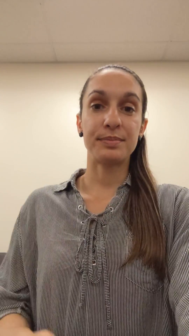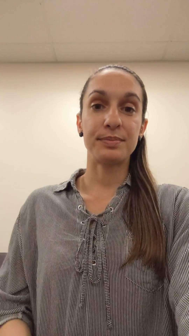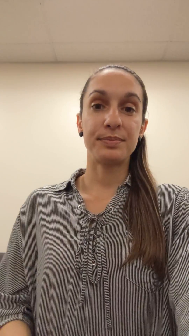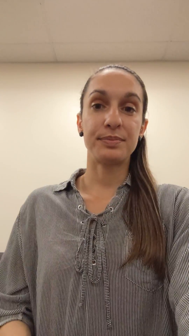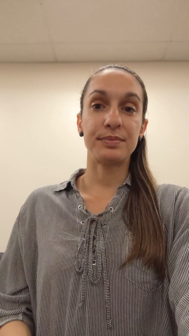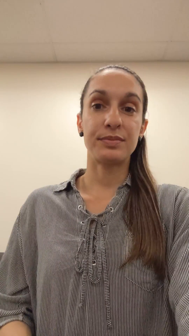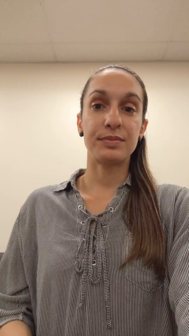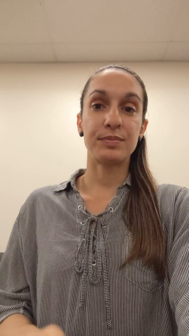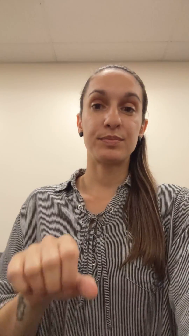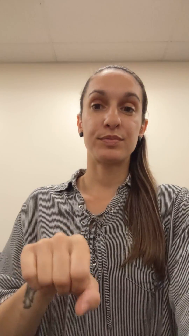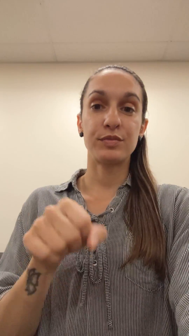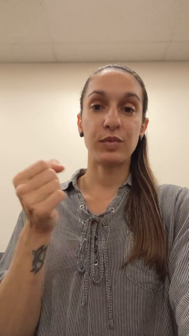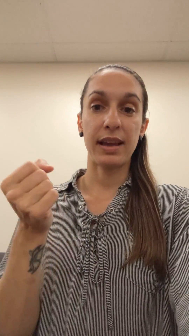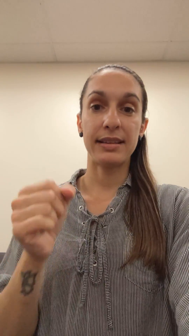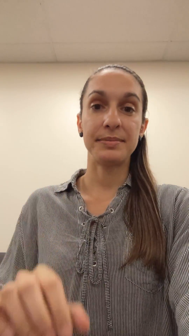break